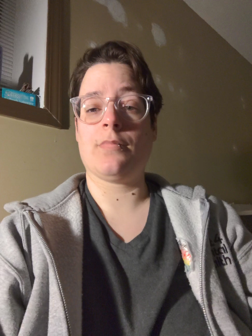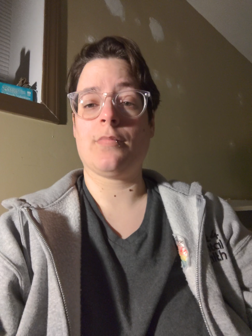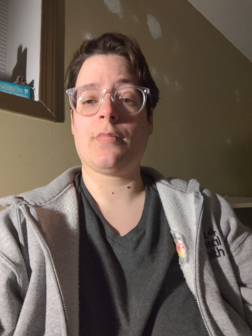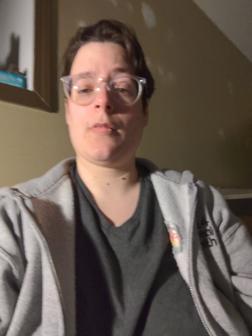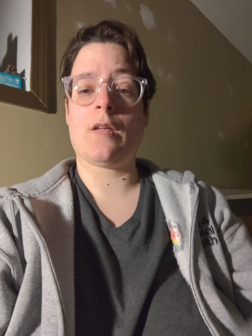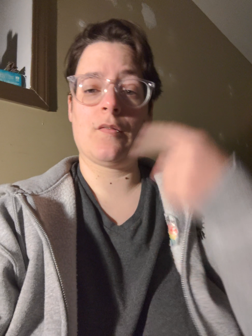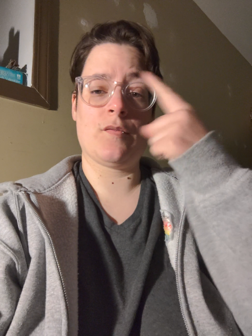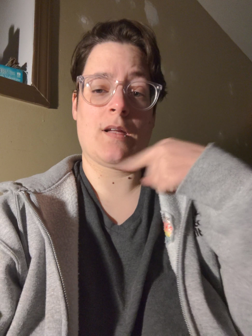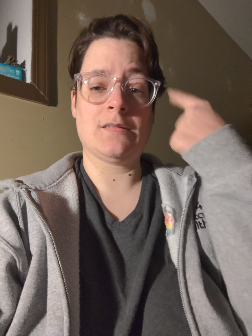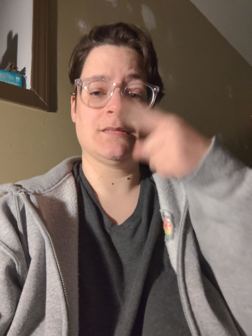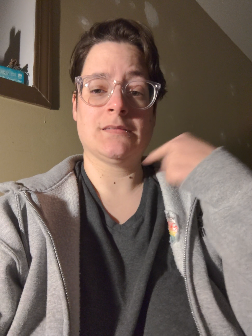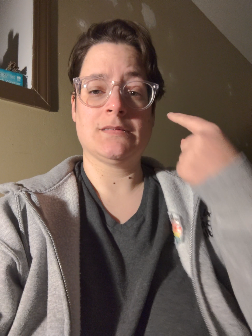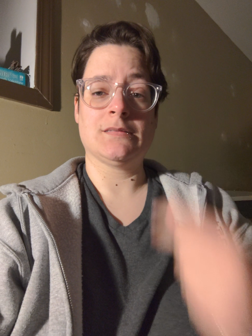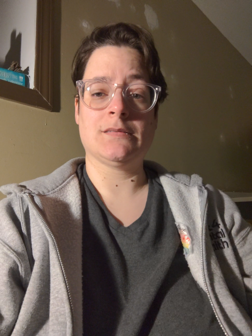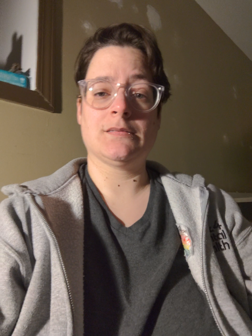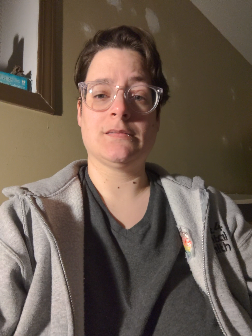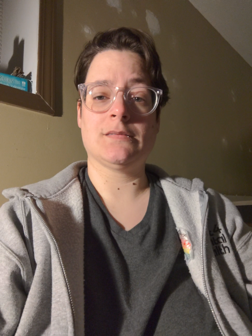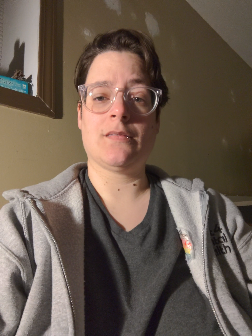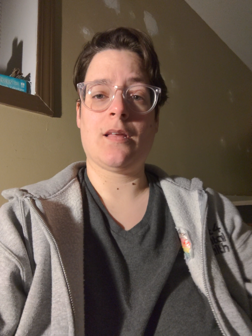face